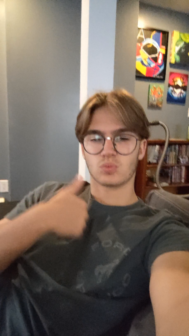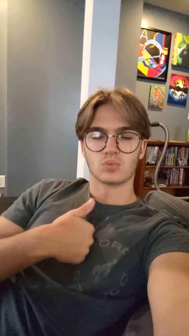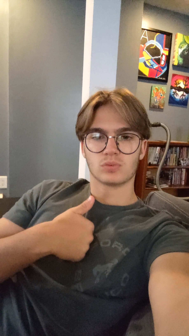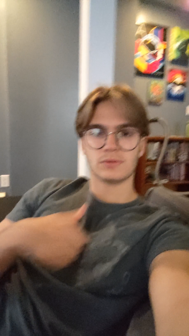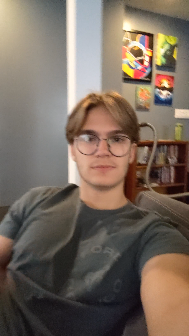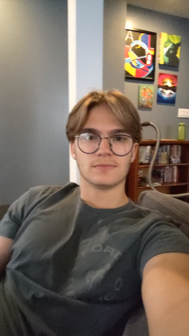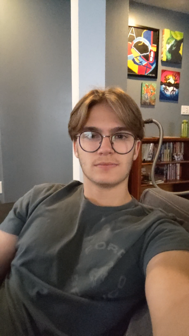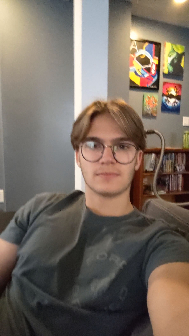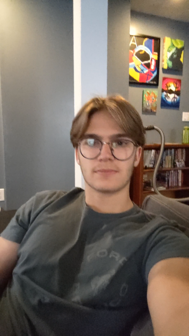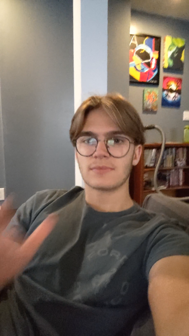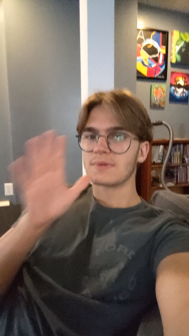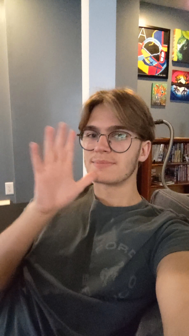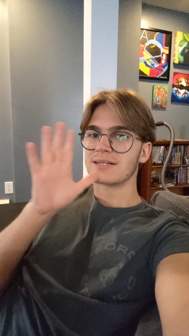mommy